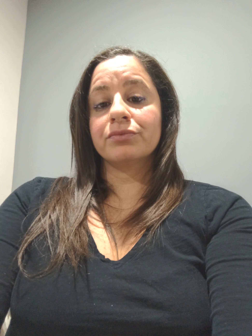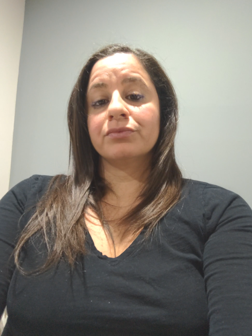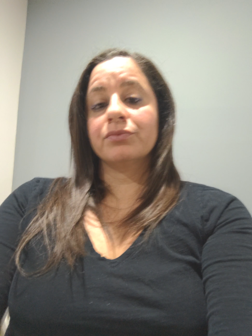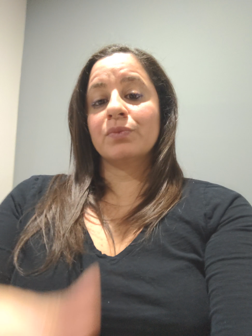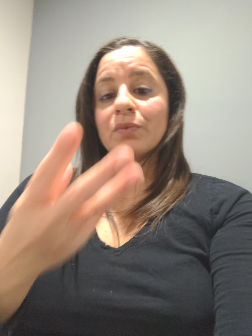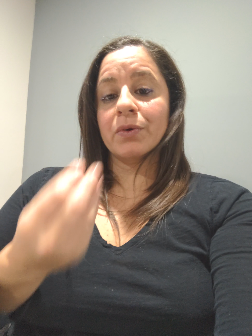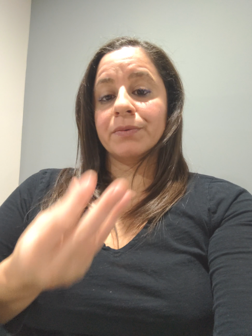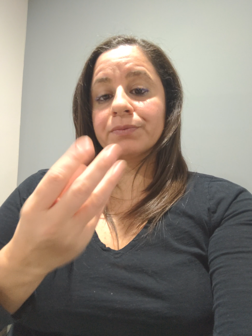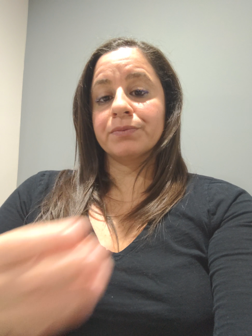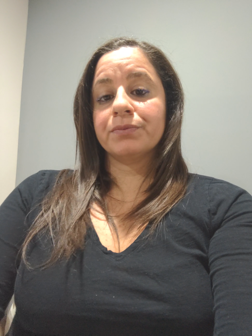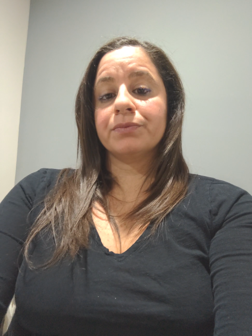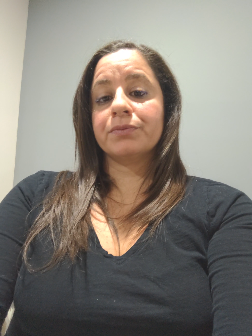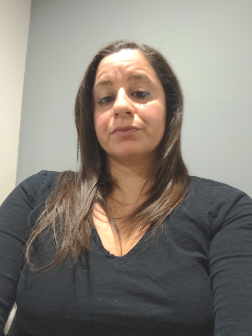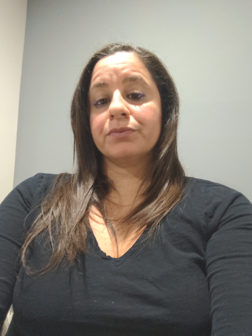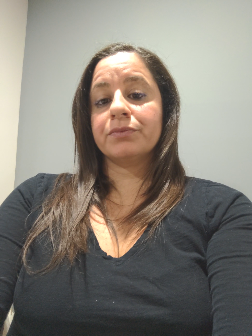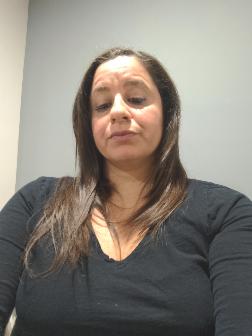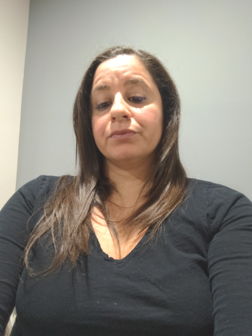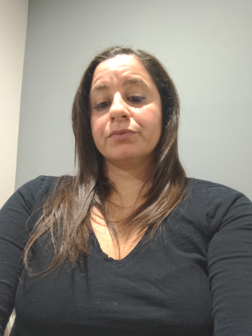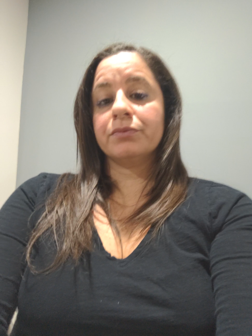wet